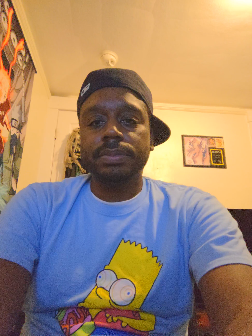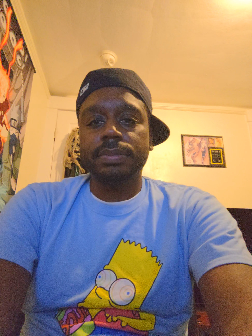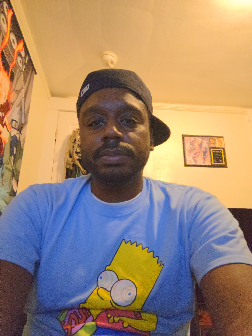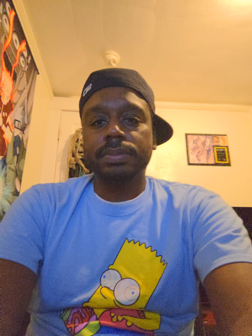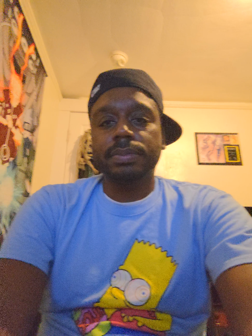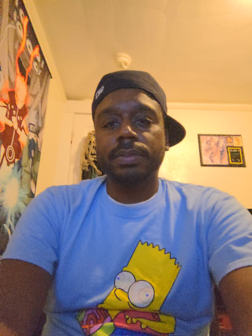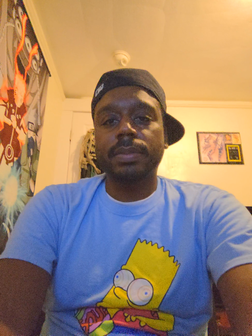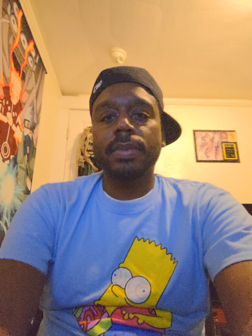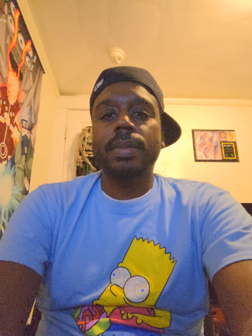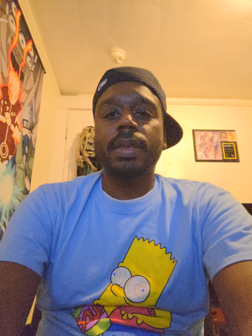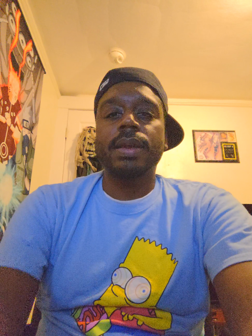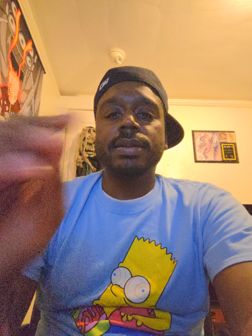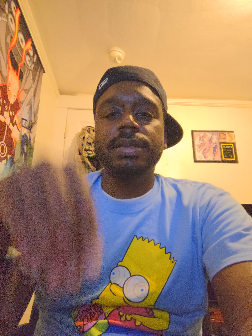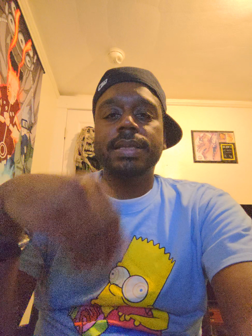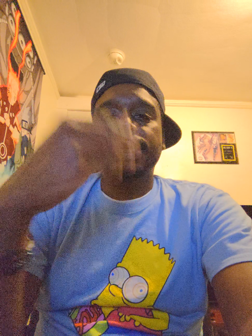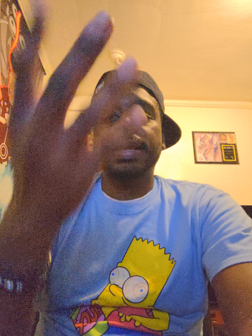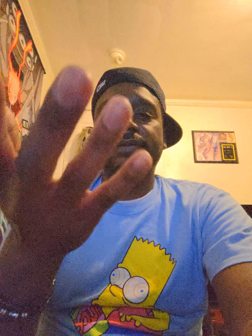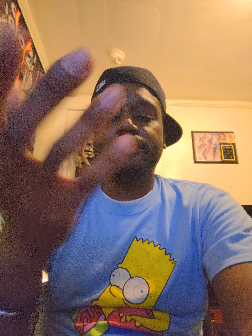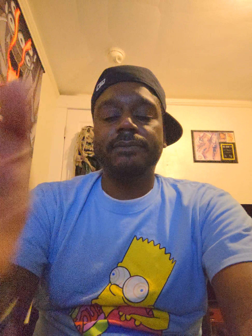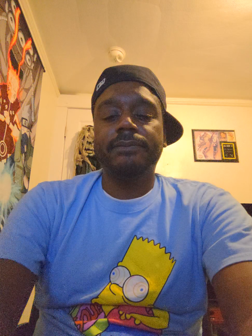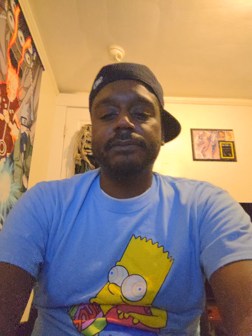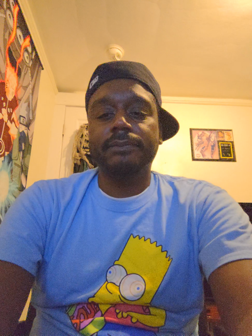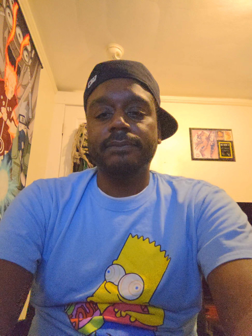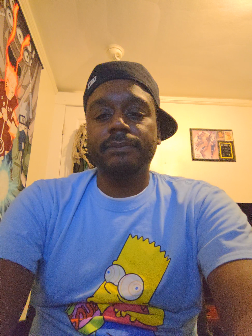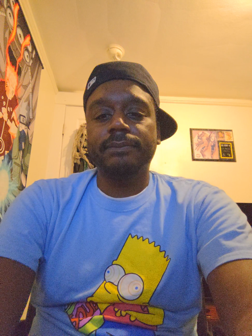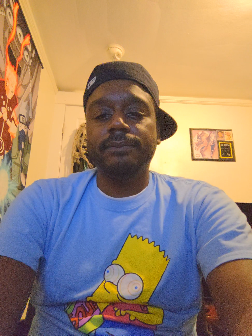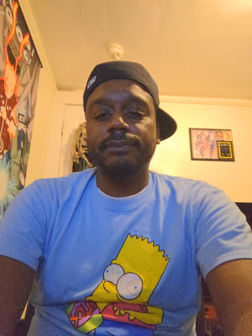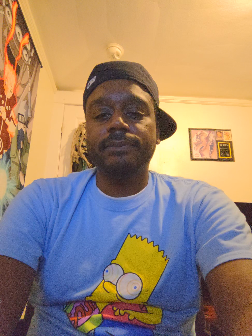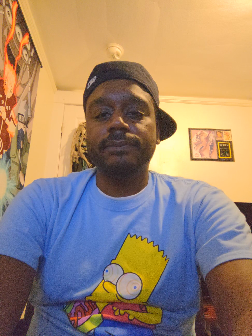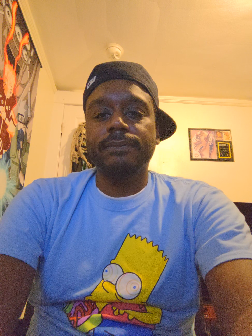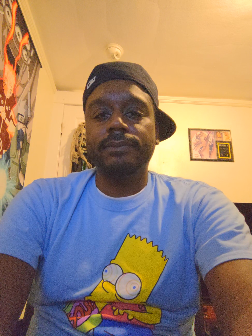give